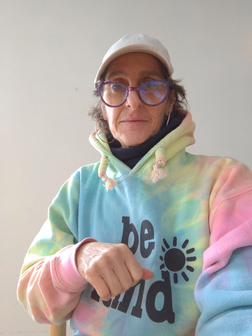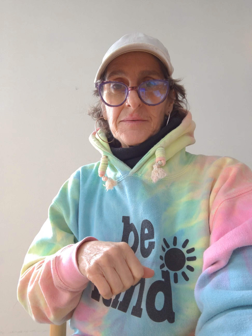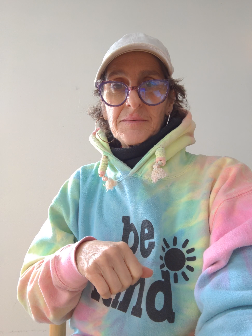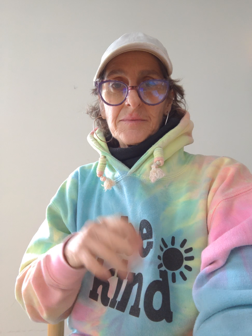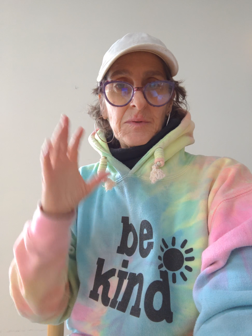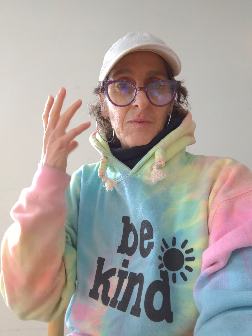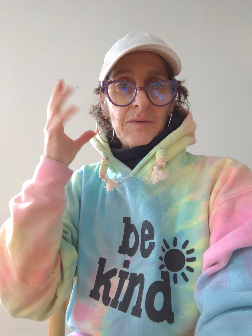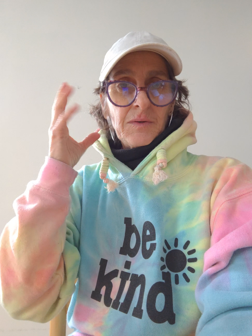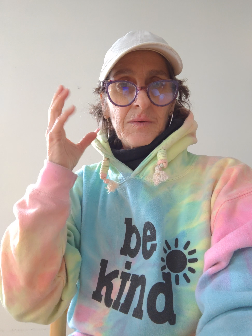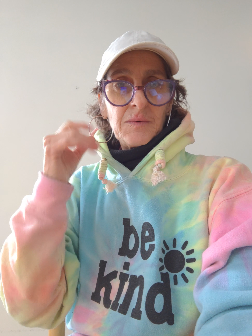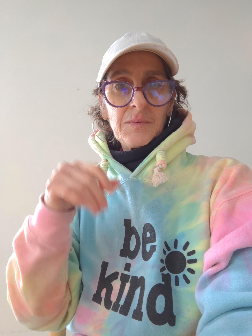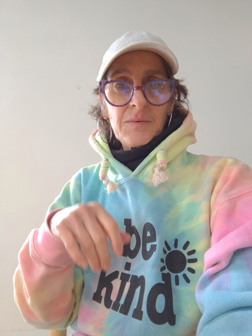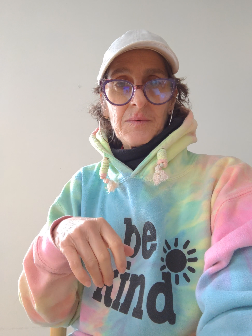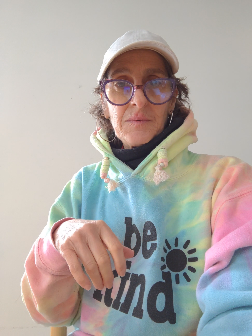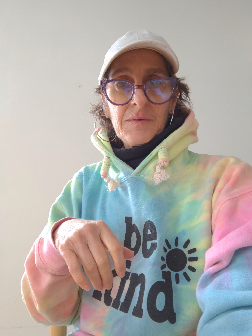radio